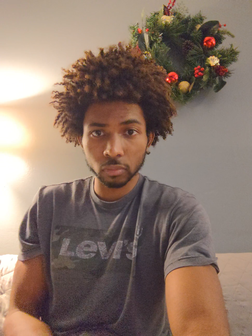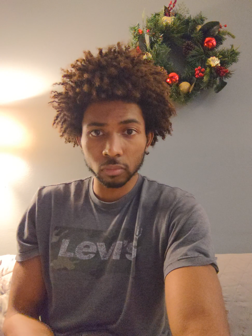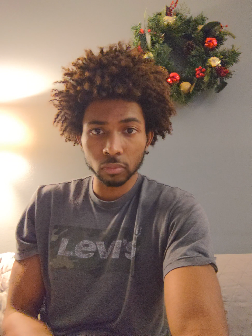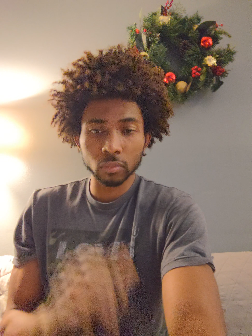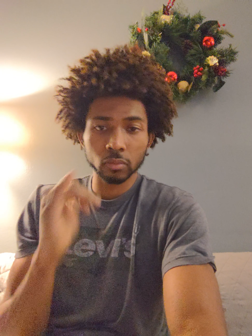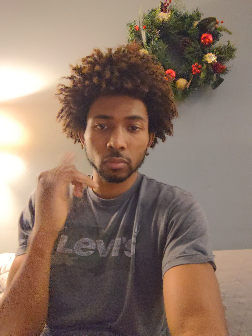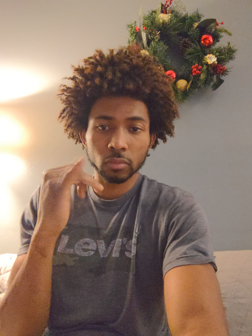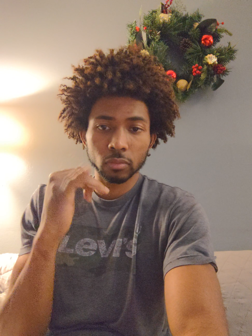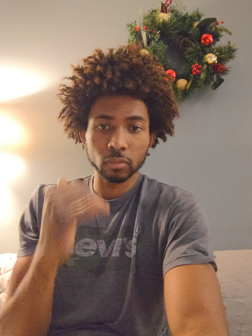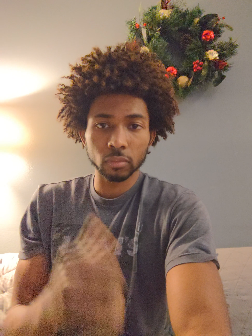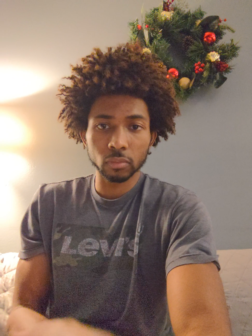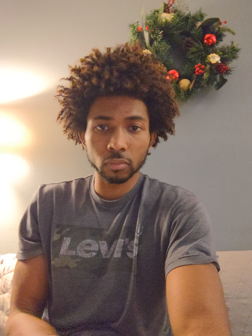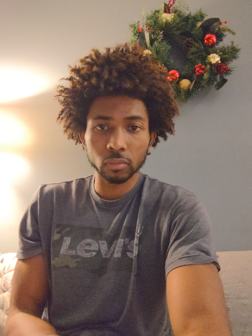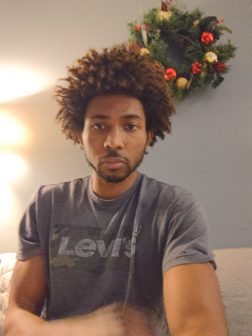yellow